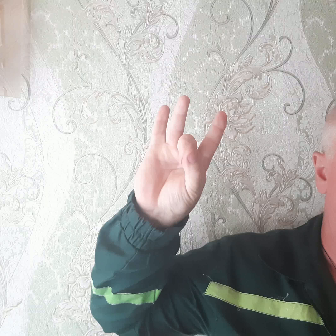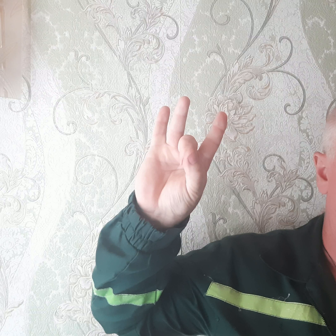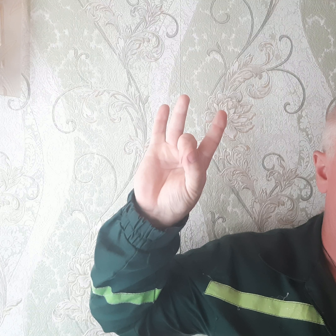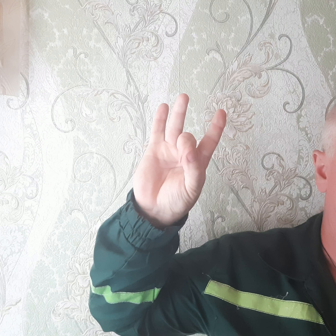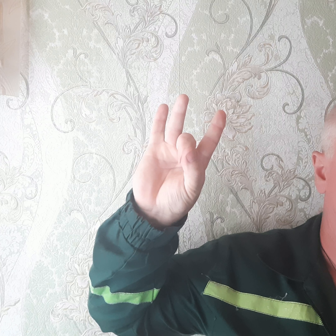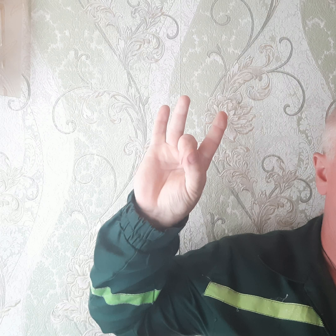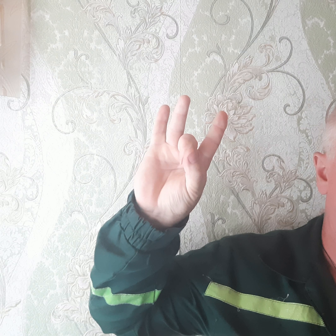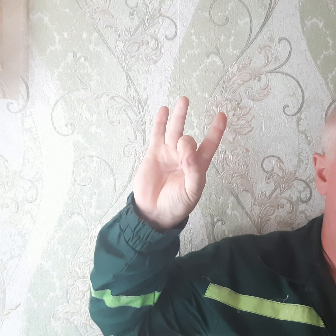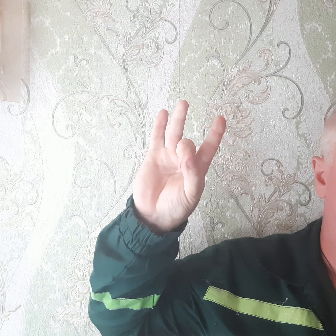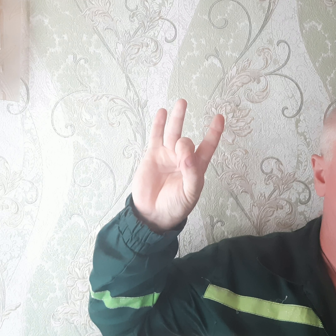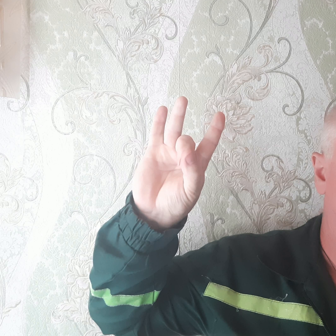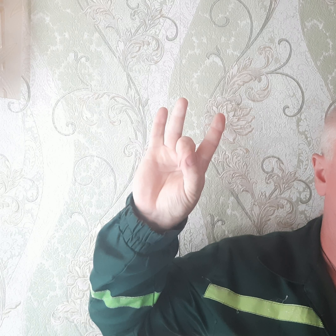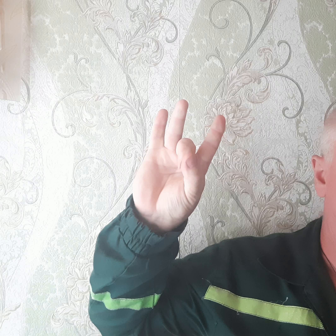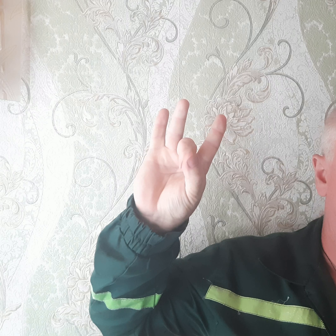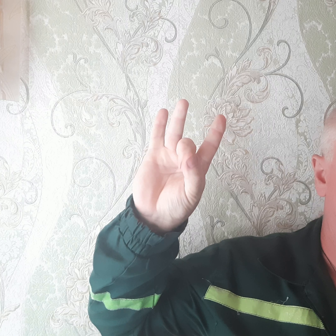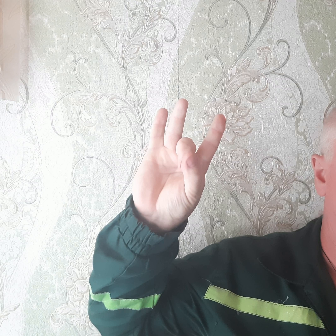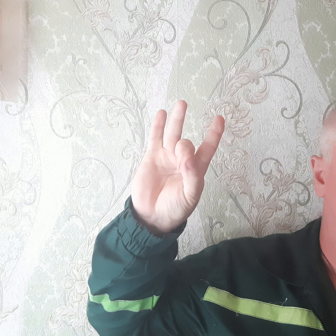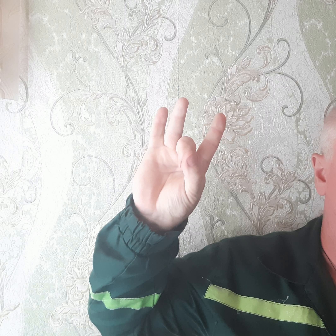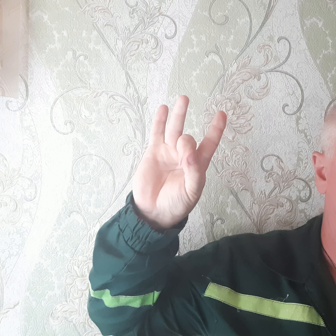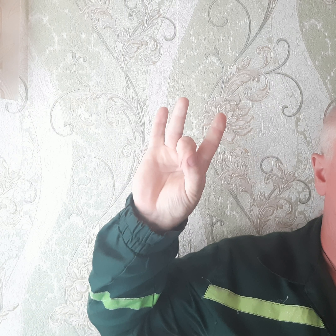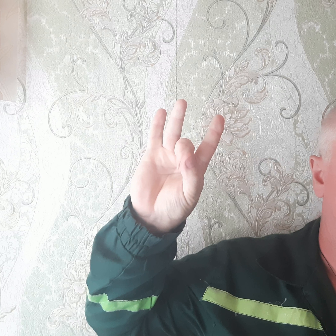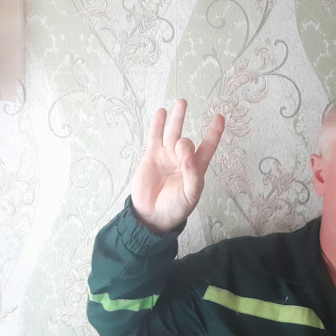Р